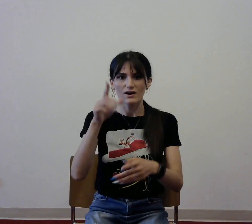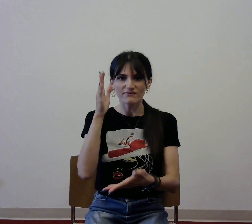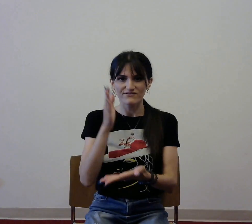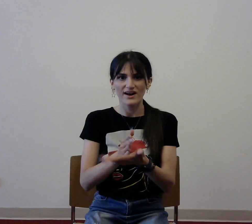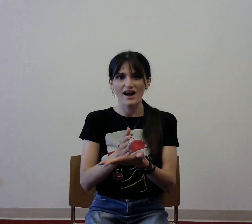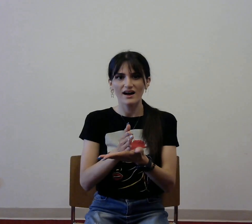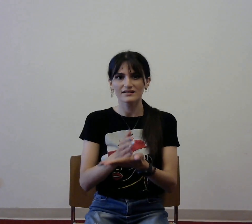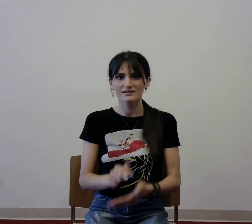var